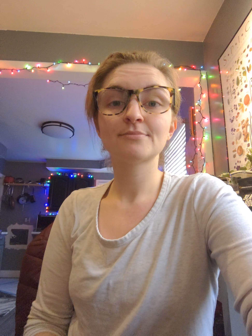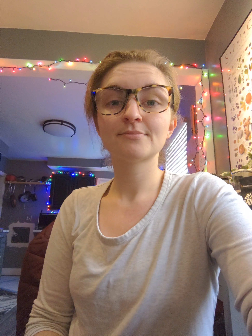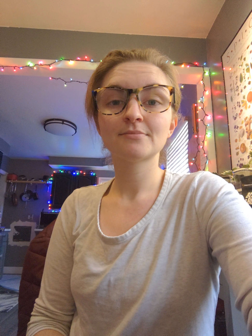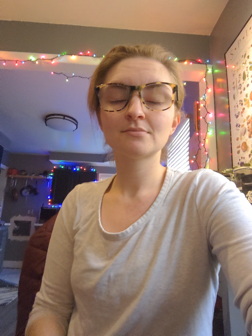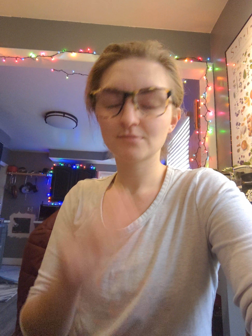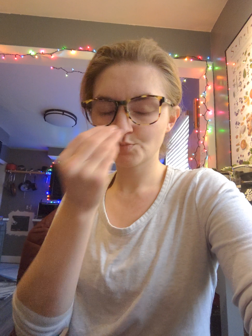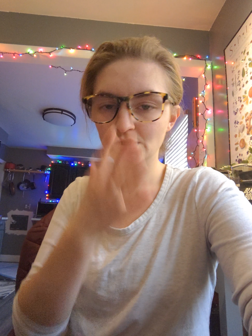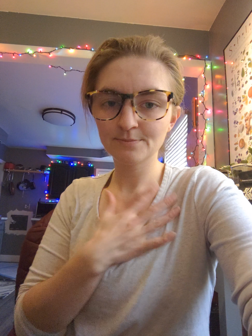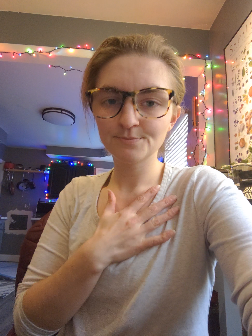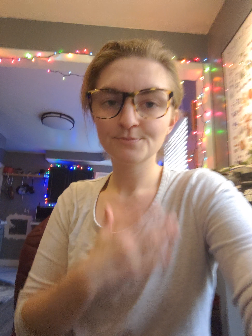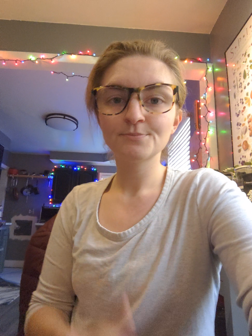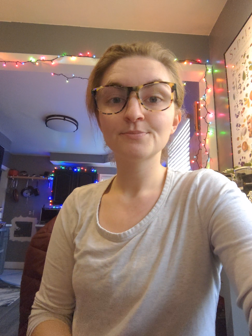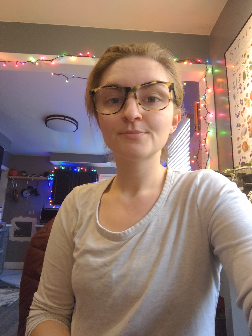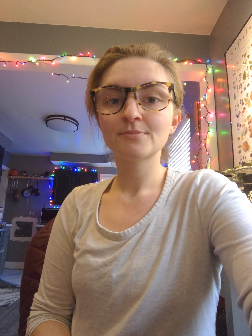pajamas